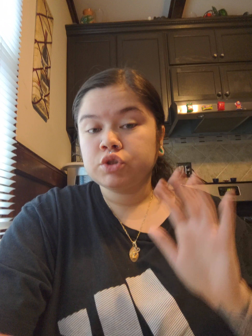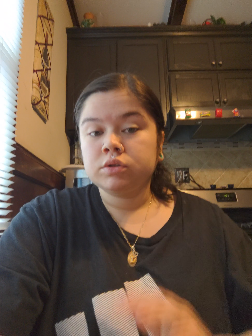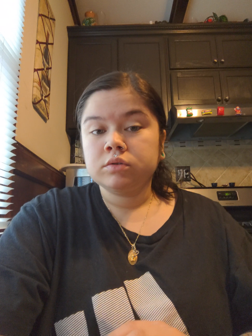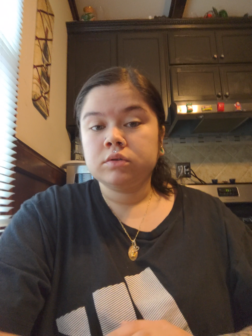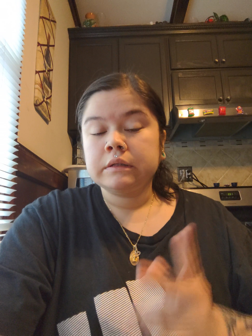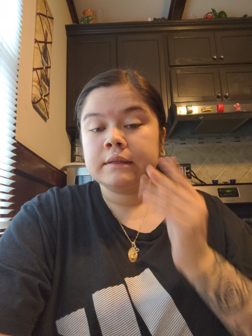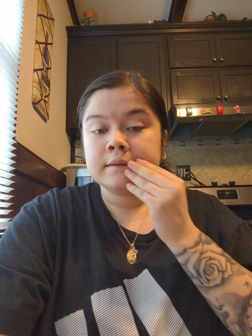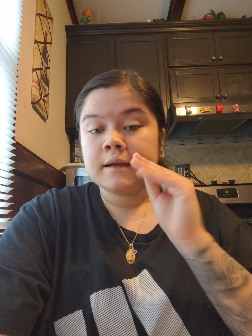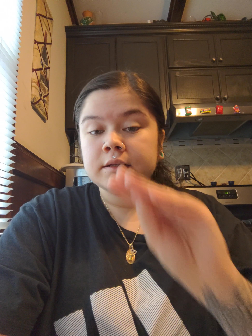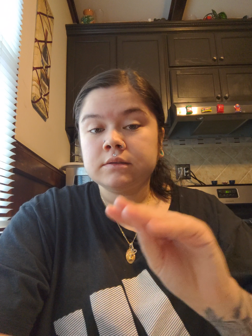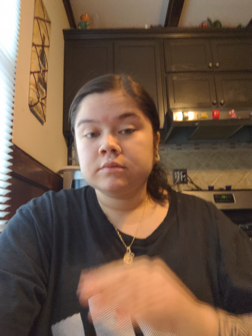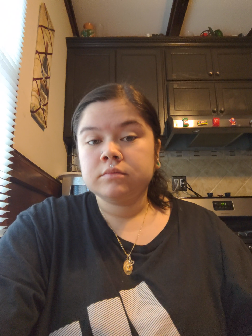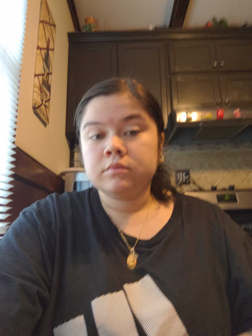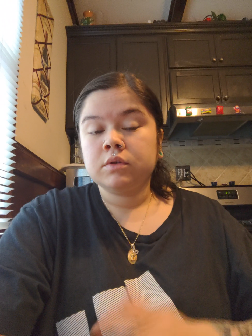kiss